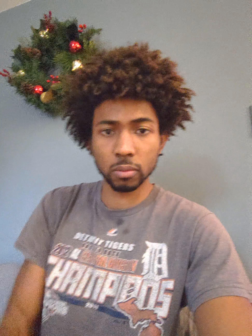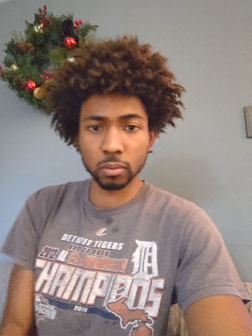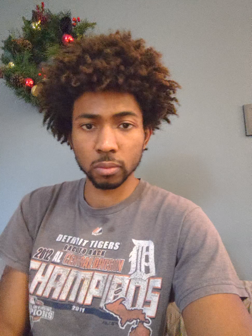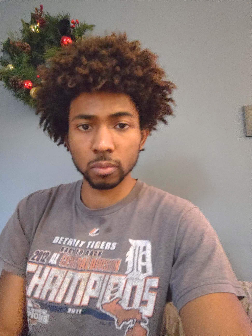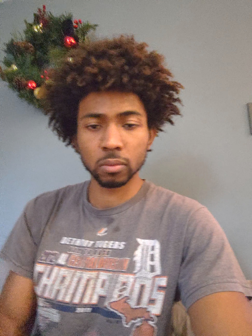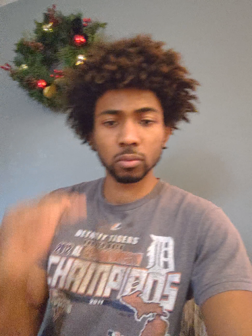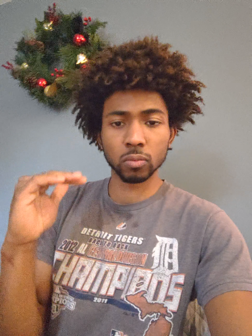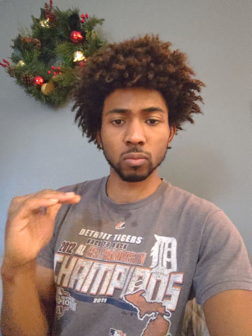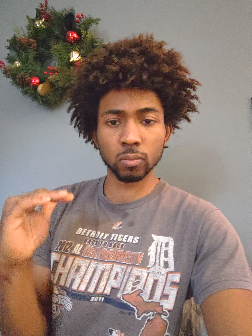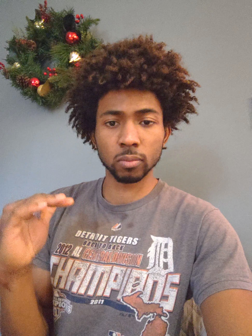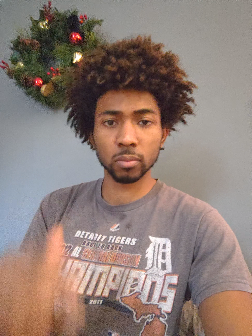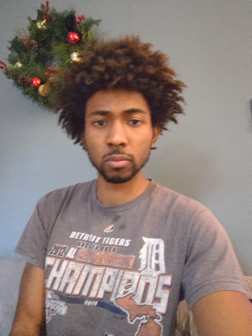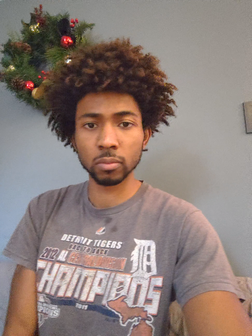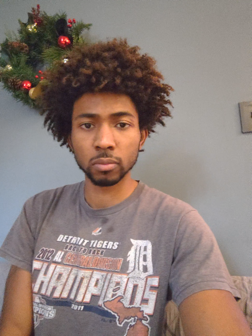child